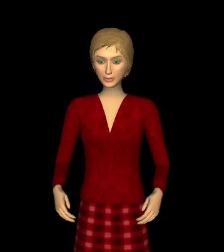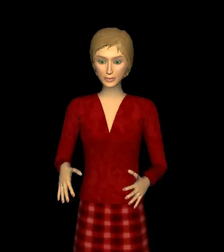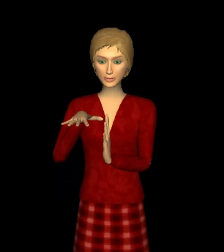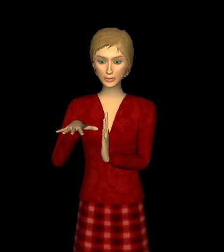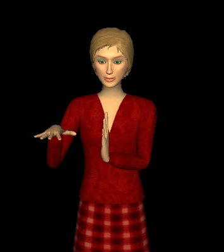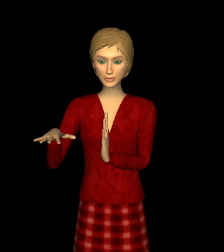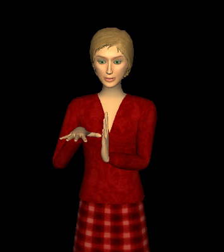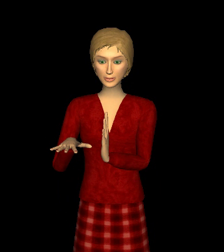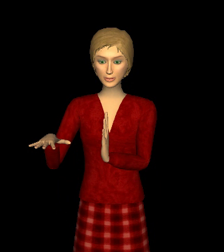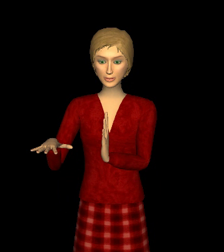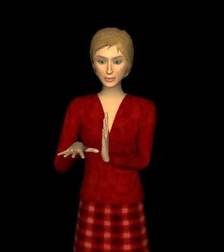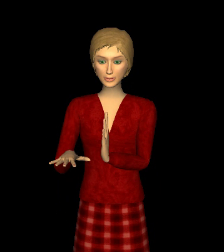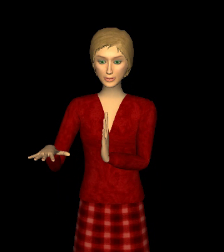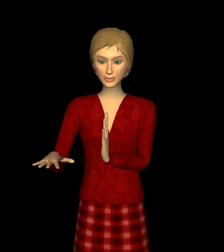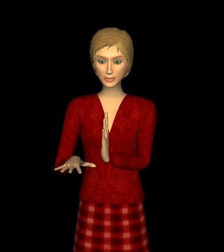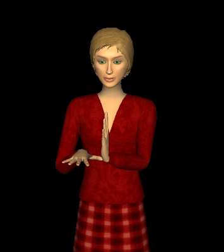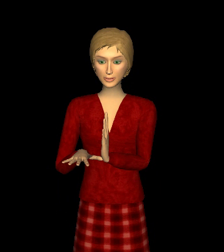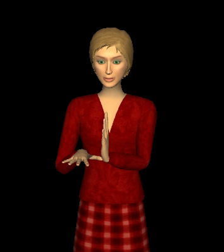خريف